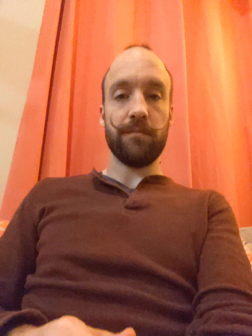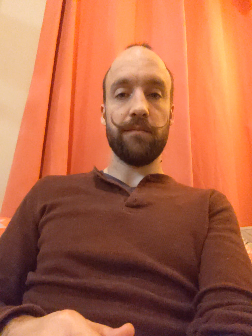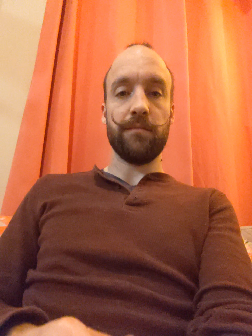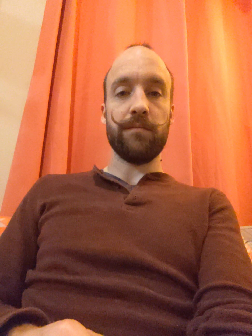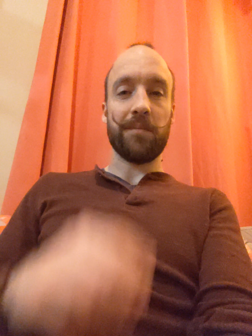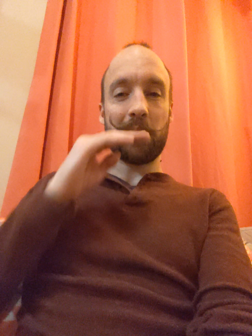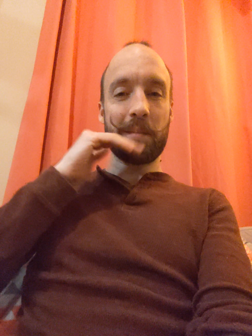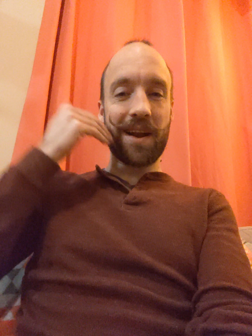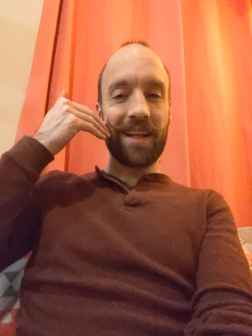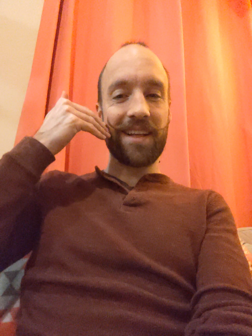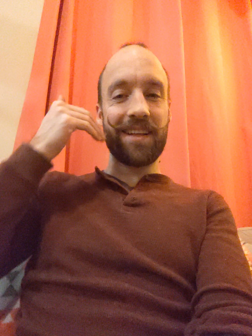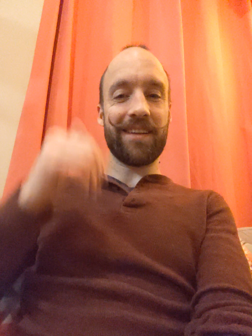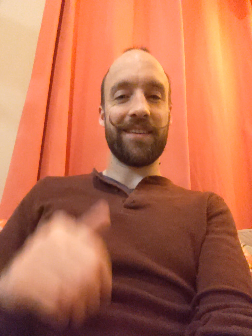smile